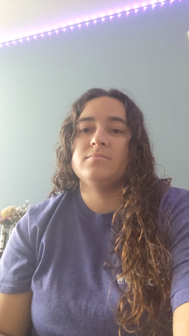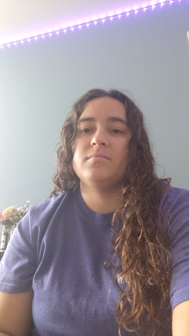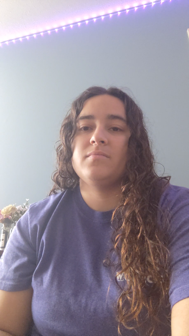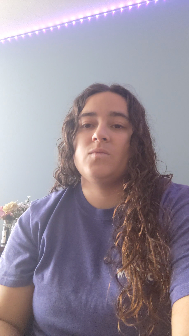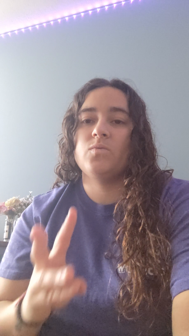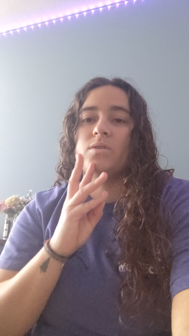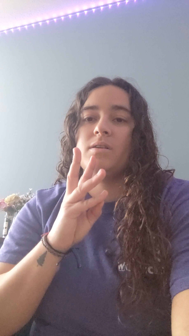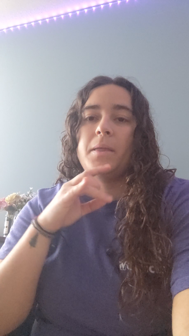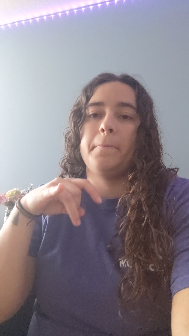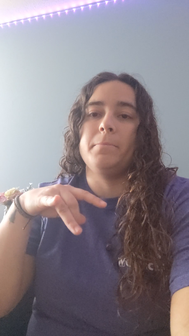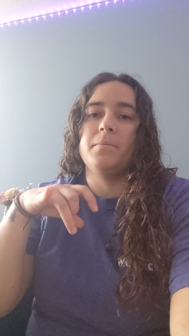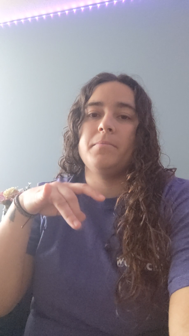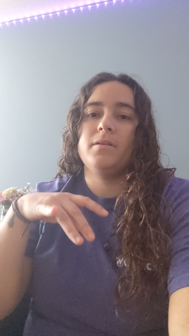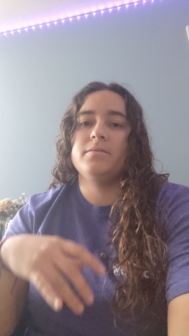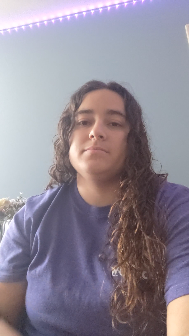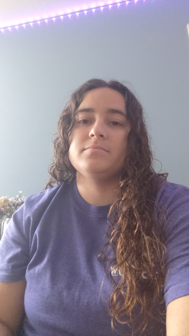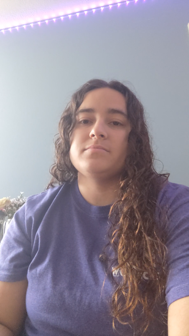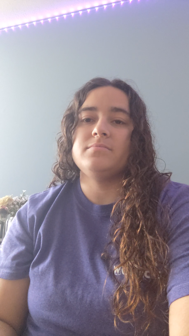melon